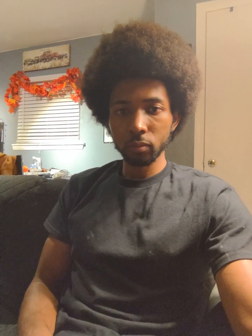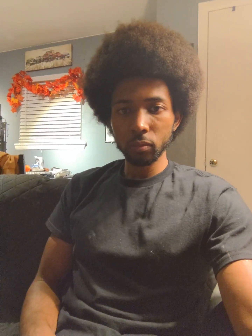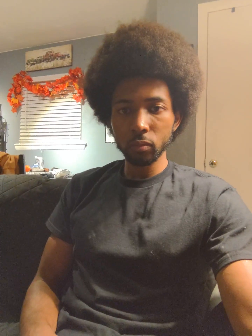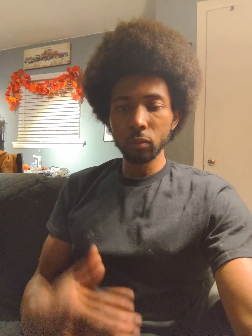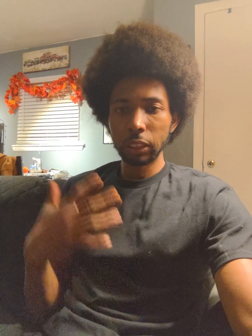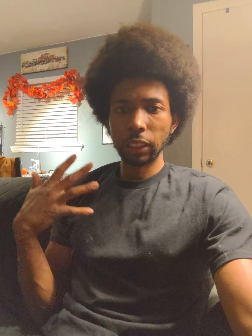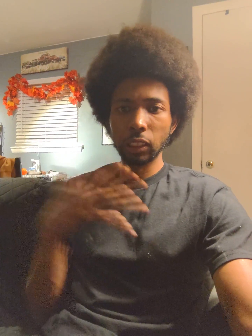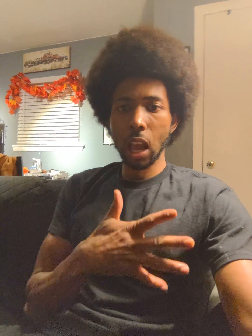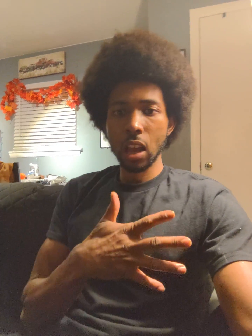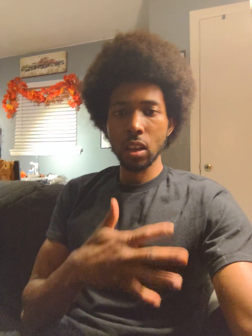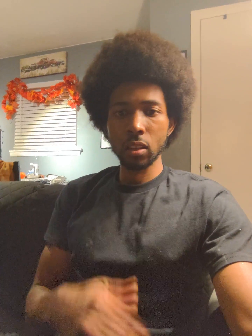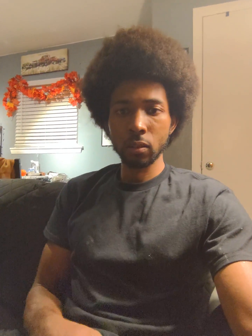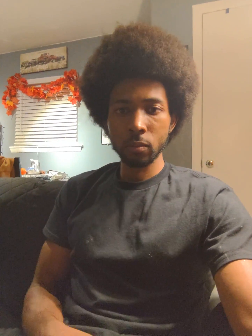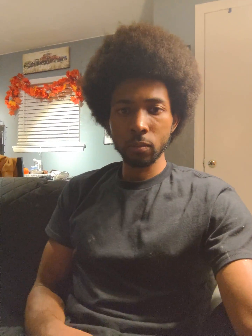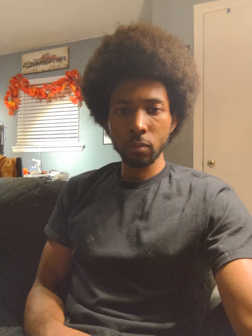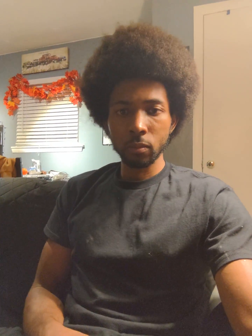scared